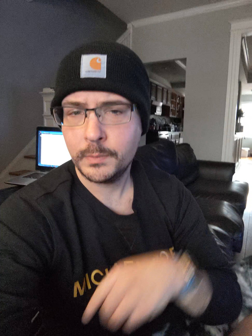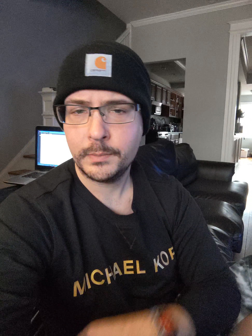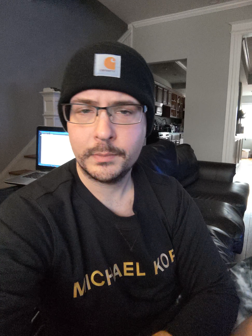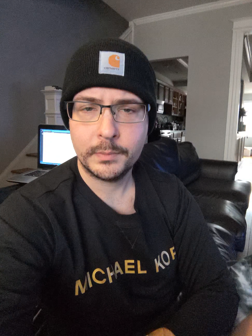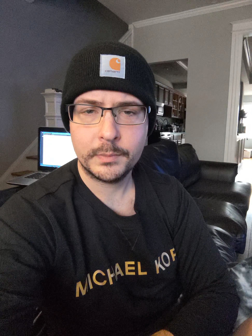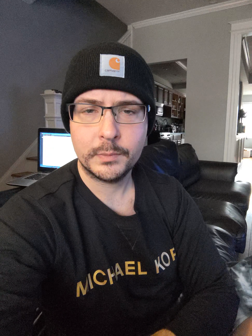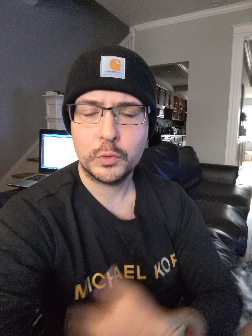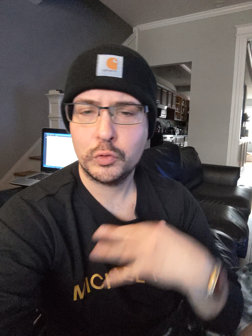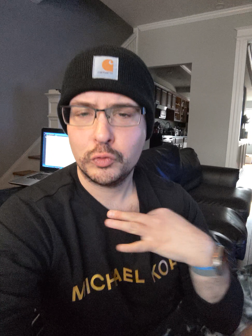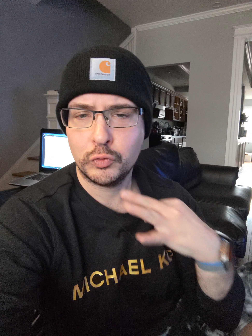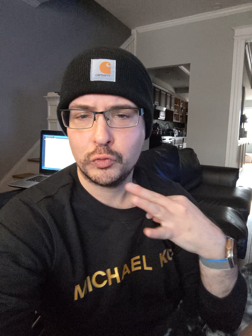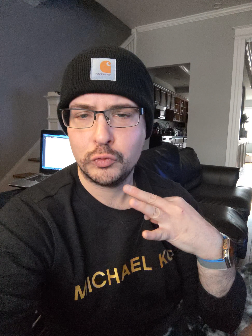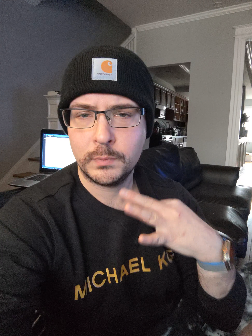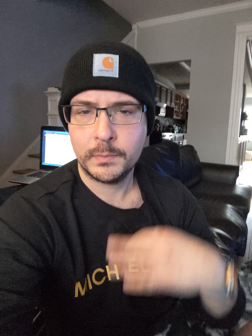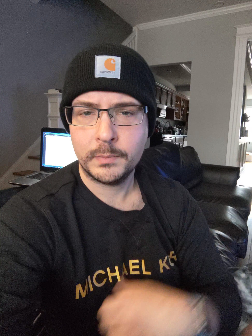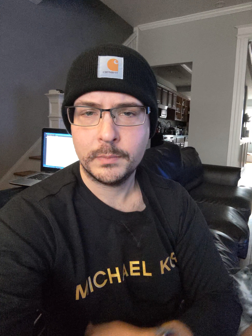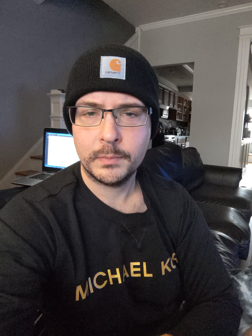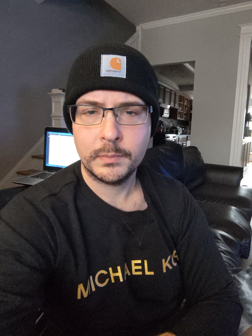shirt